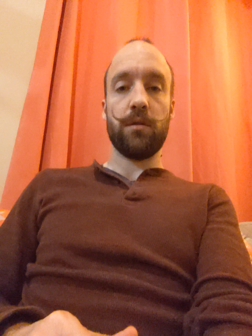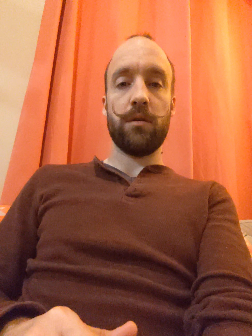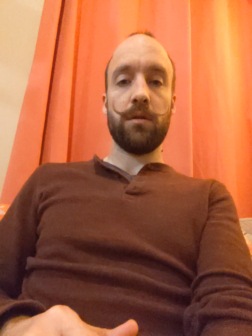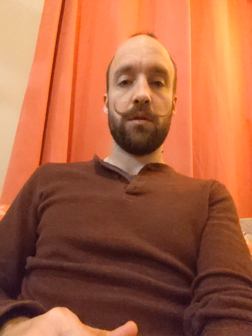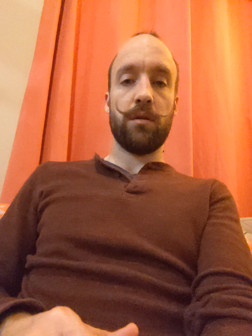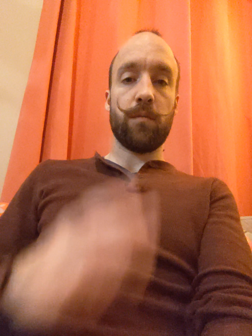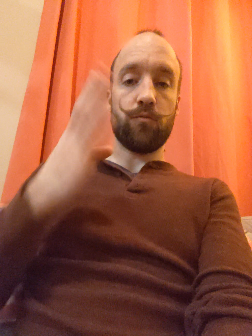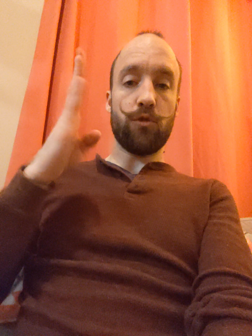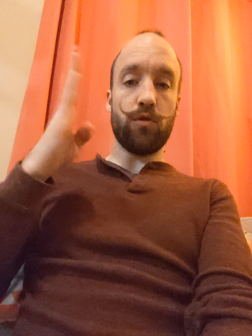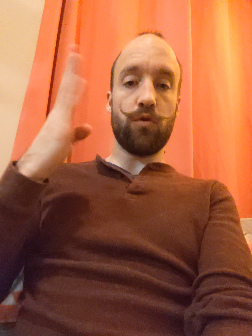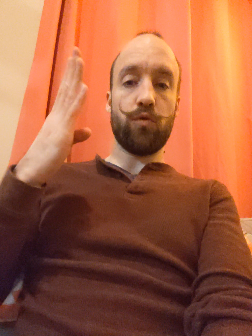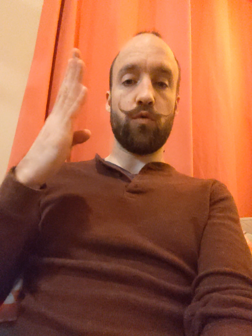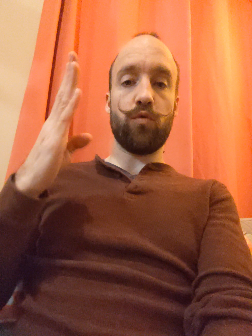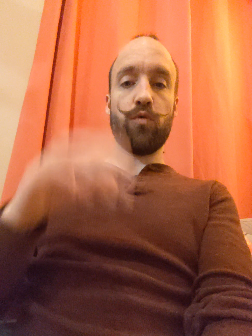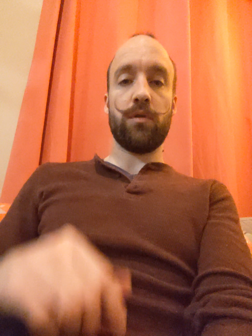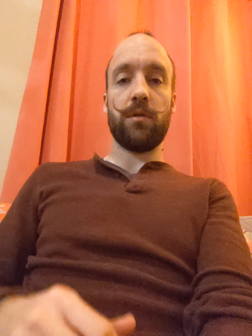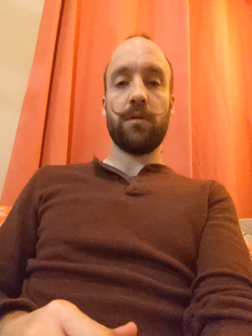blue